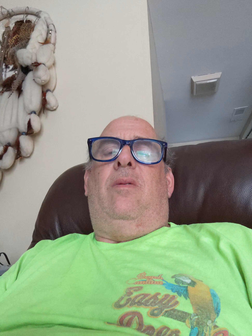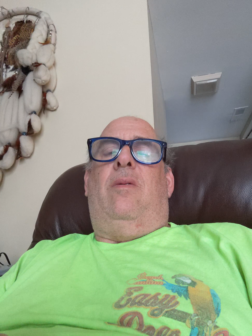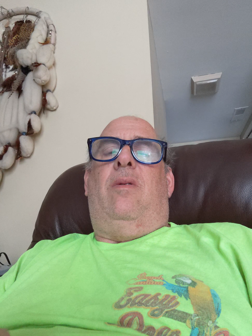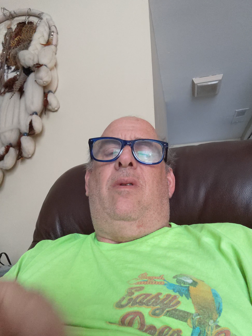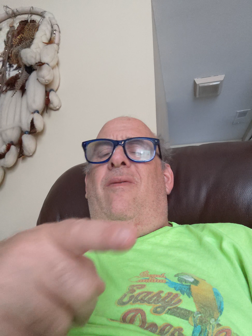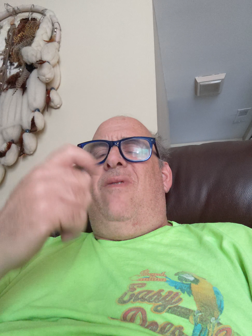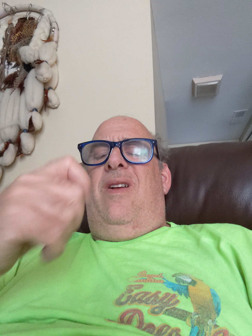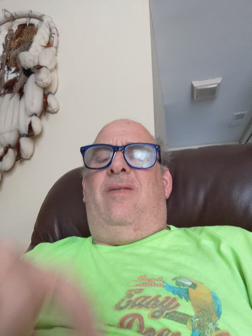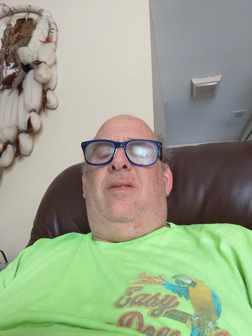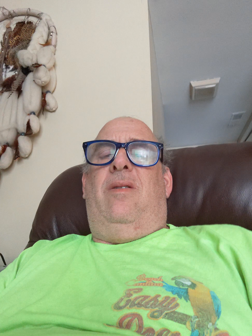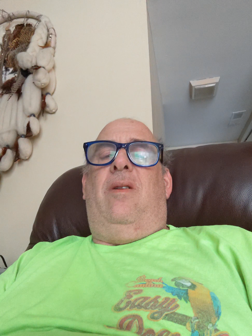fast